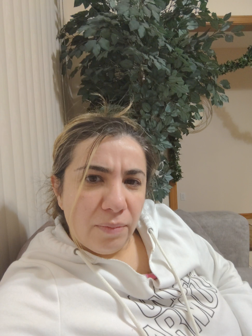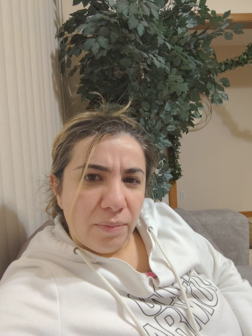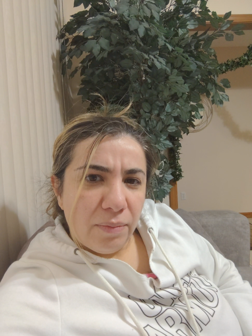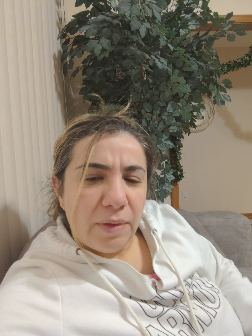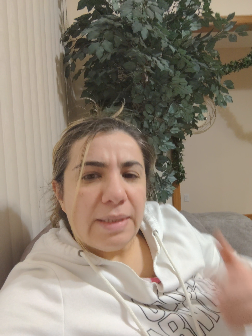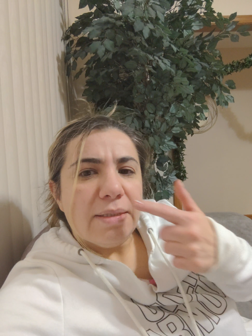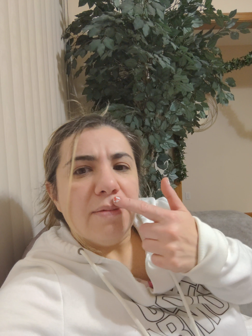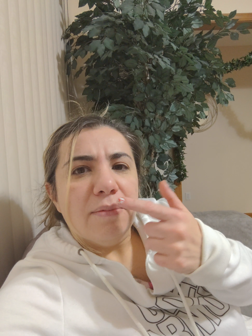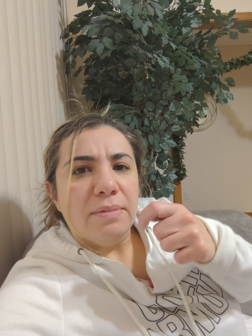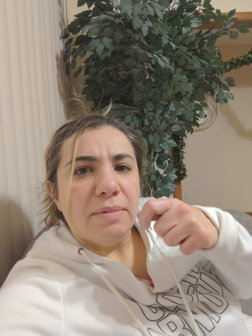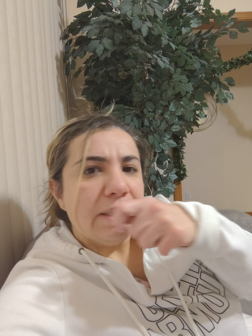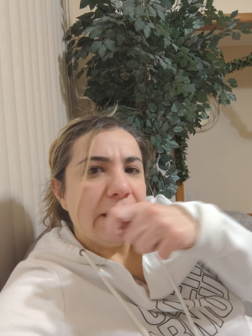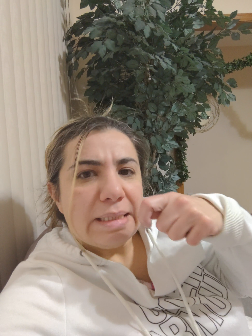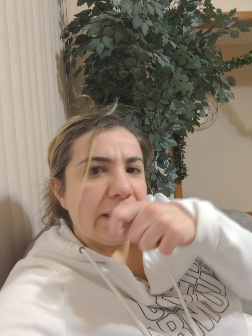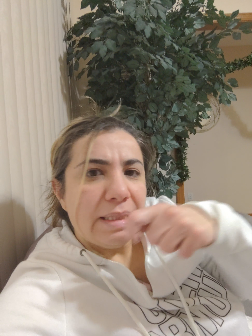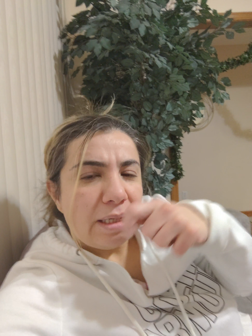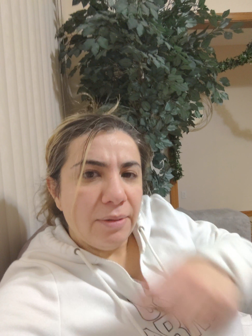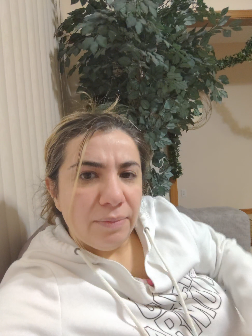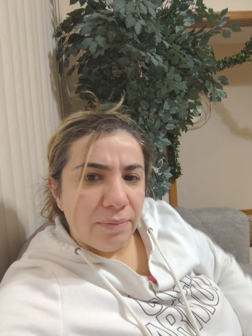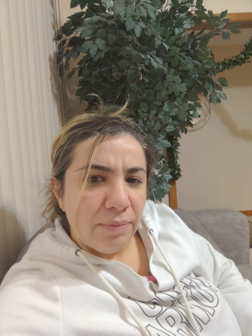tooth